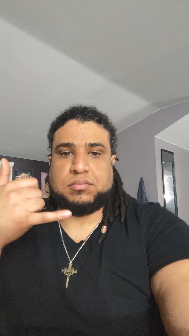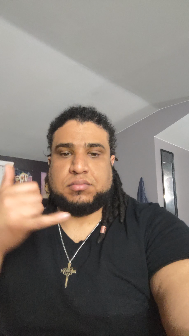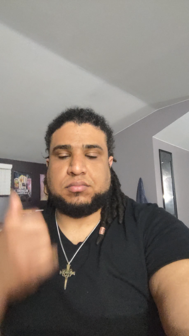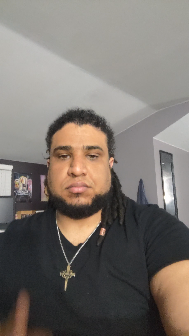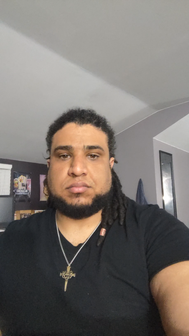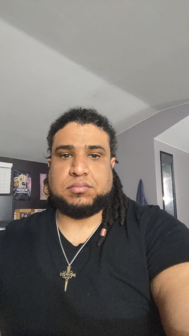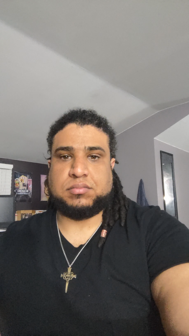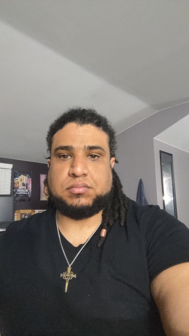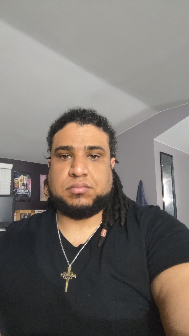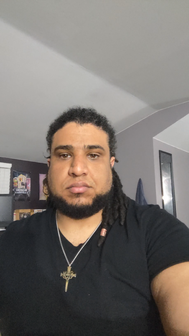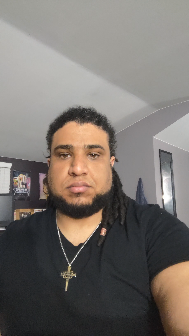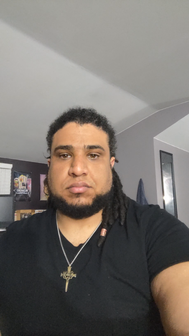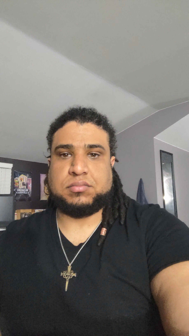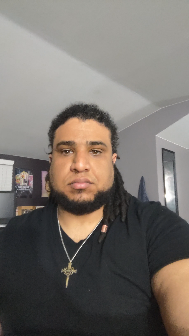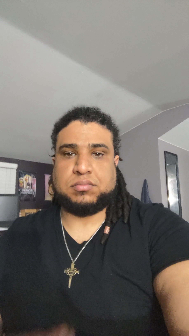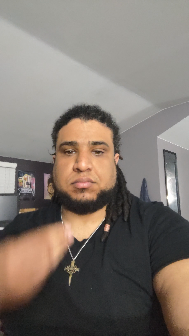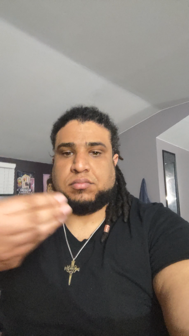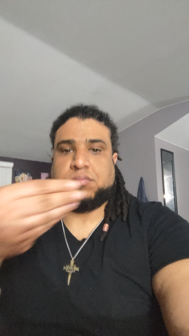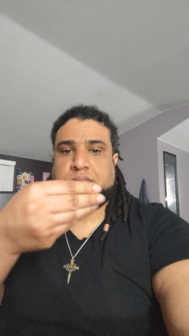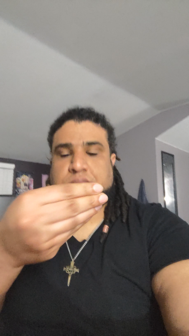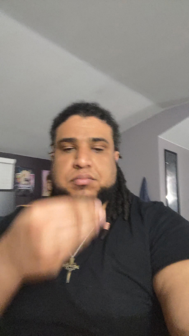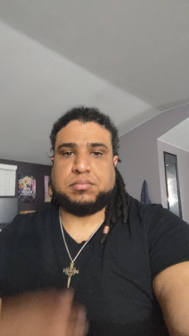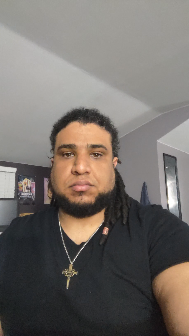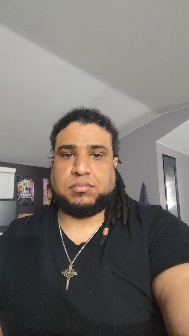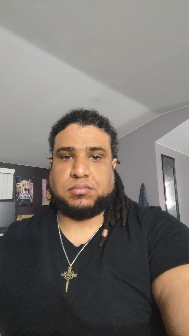shopping